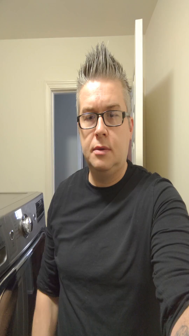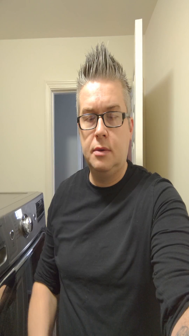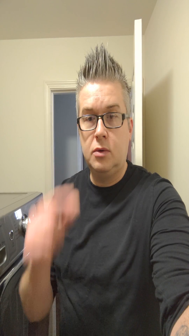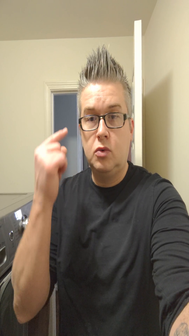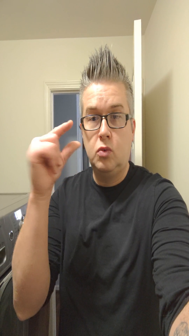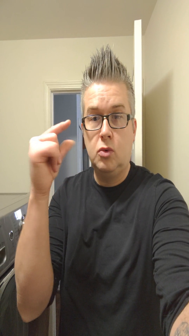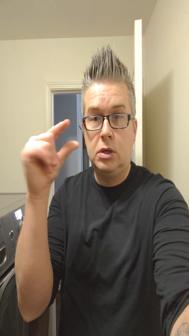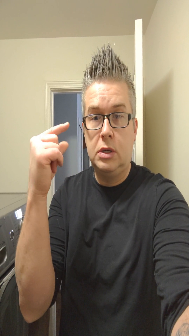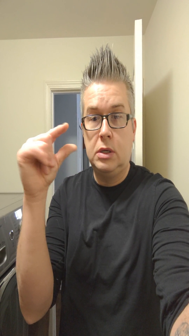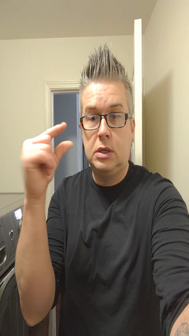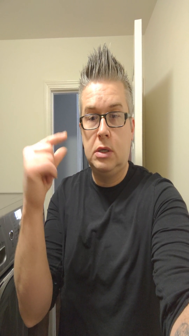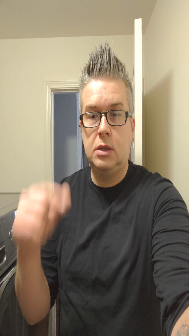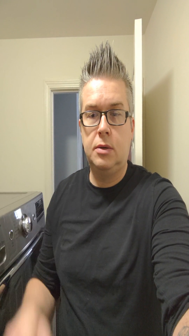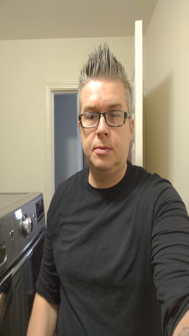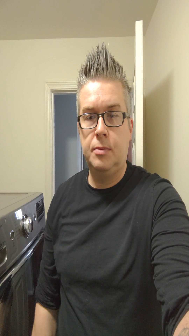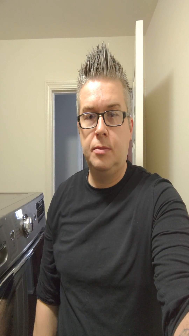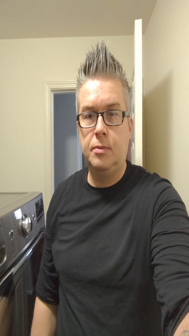green